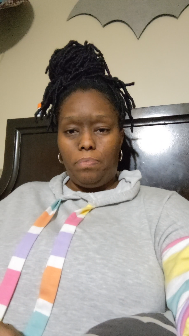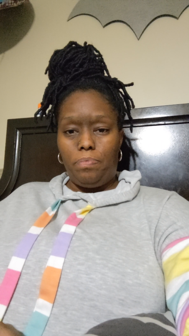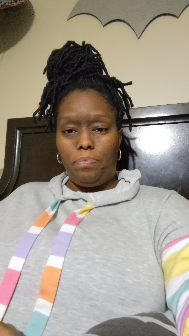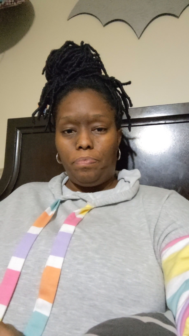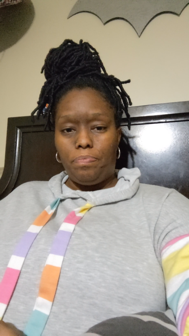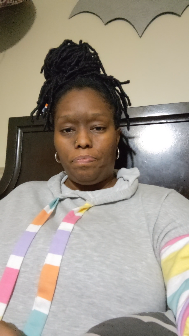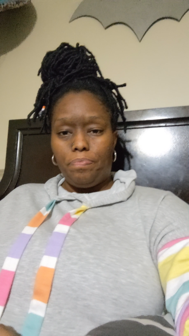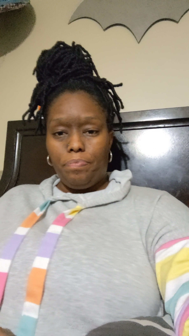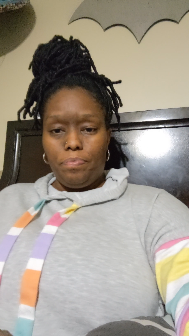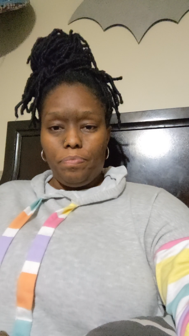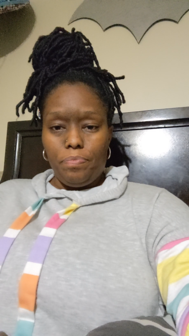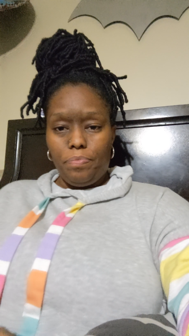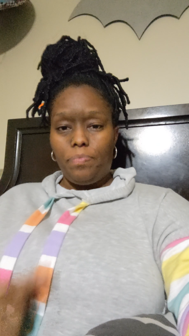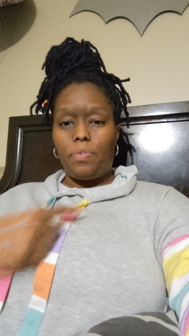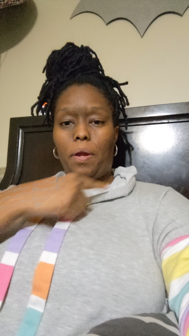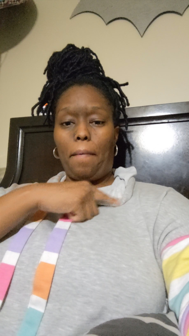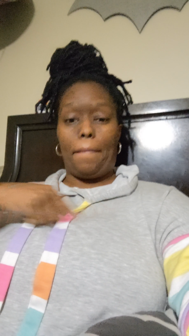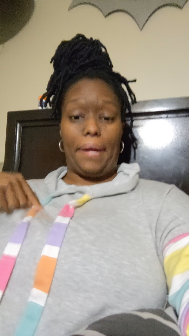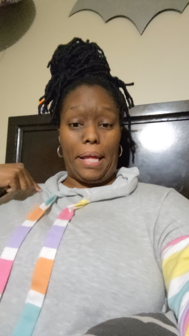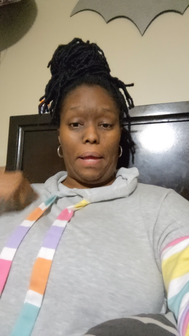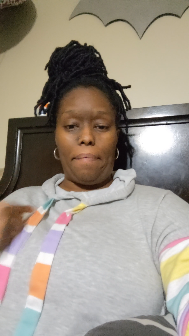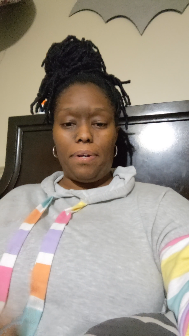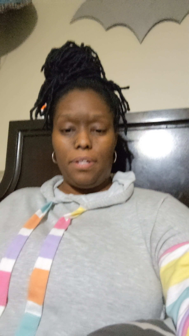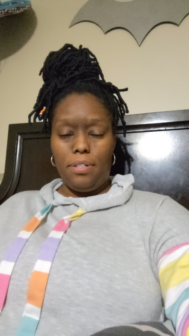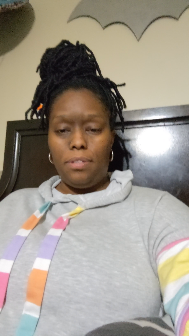bib